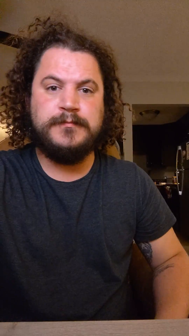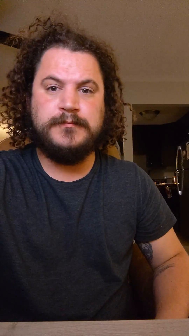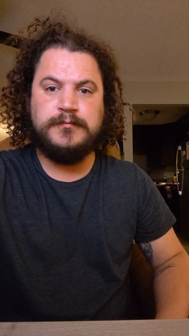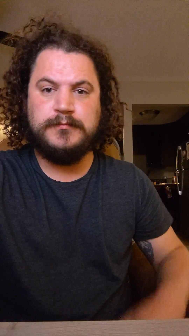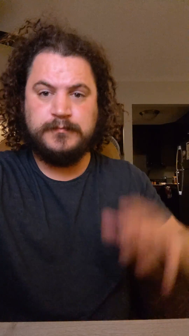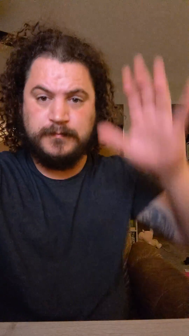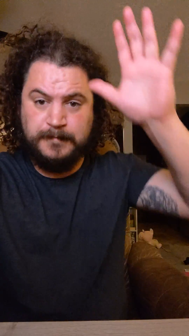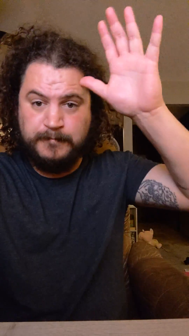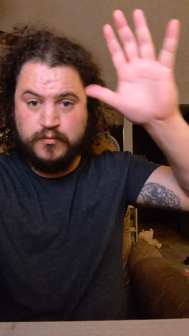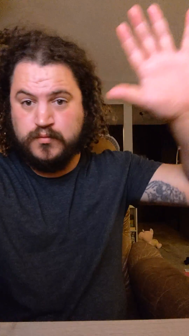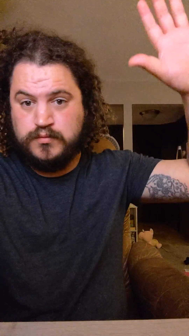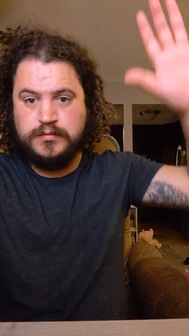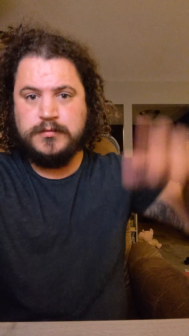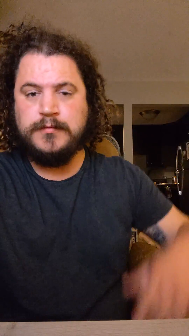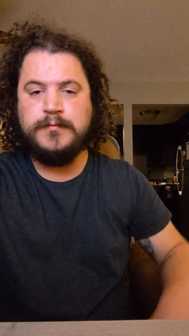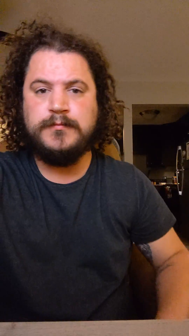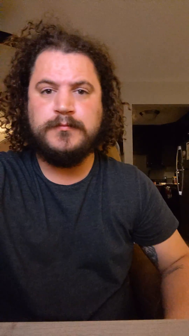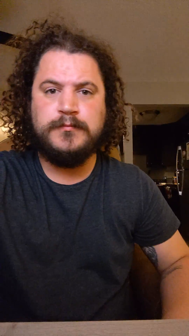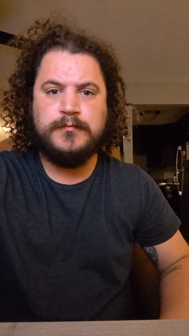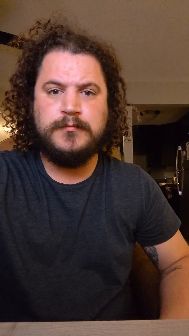moose